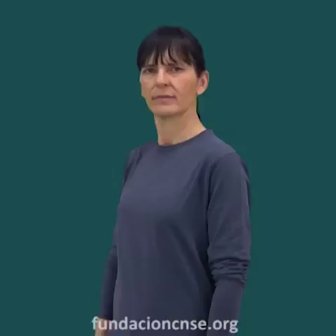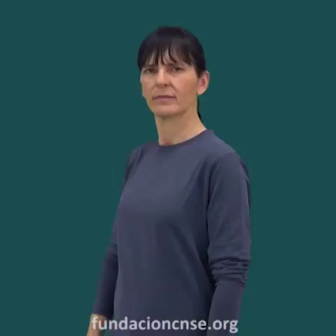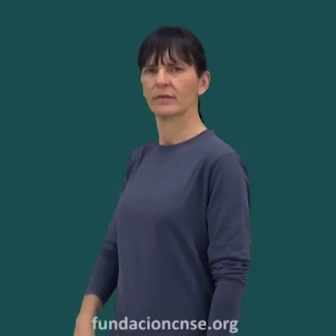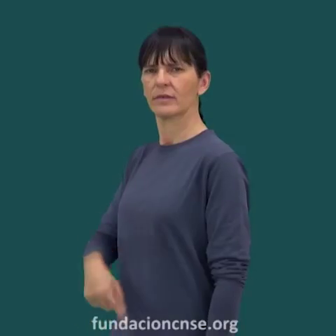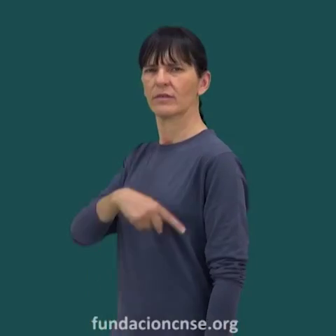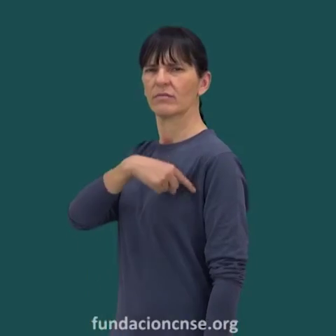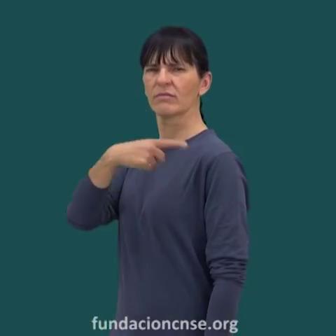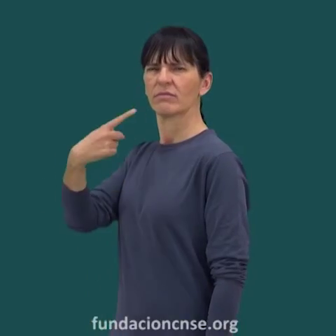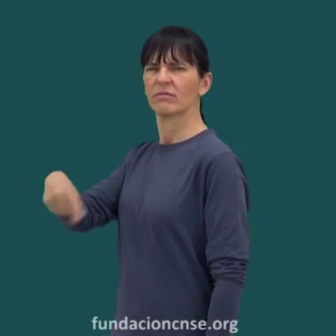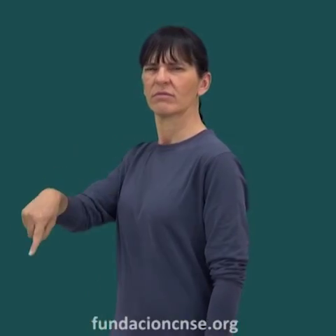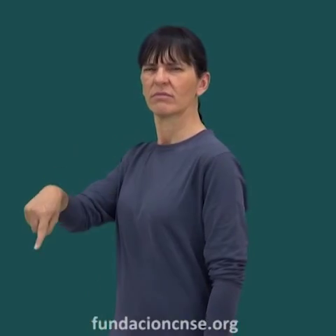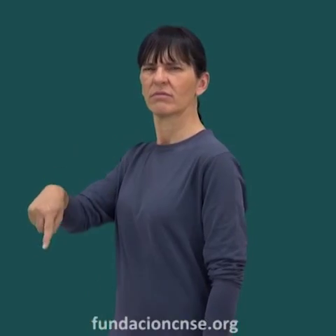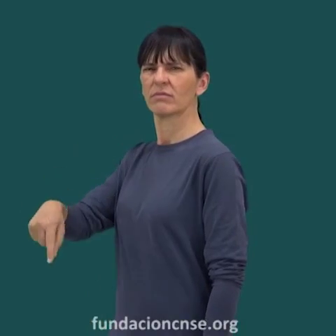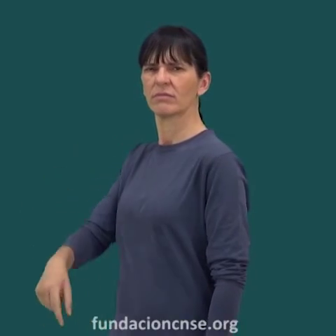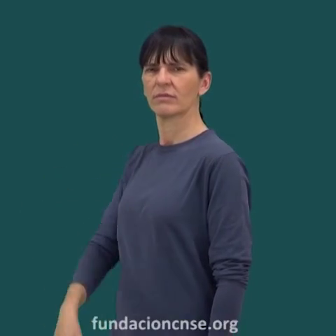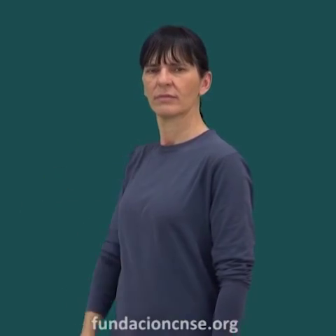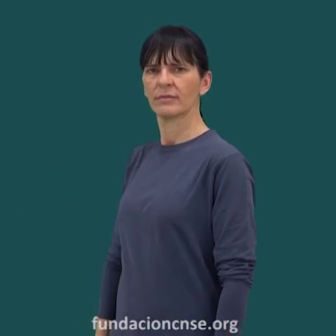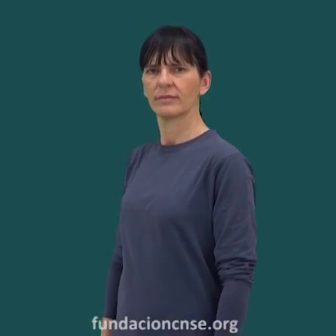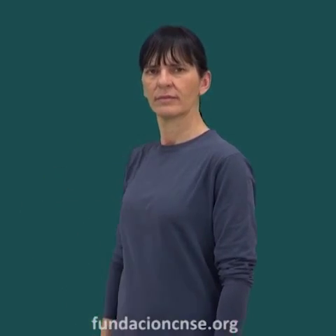fiebre